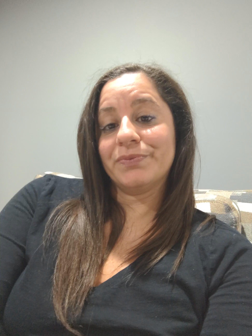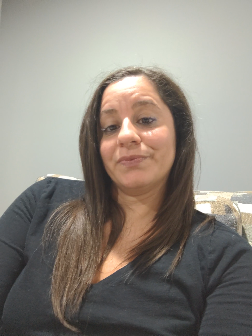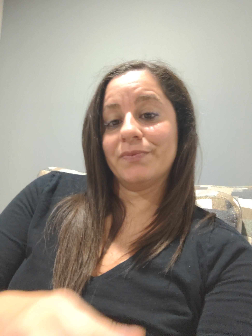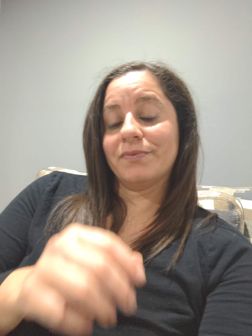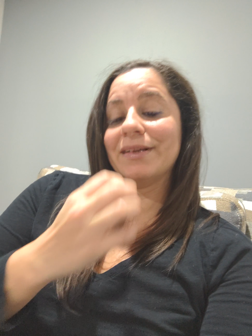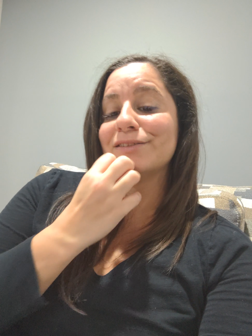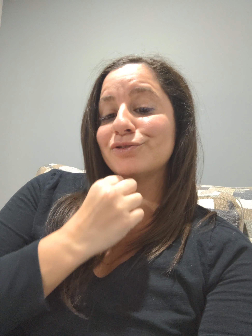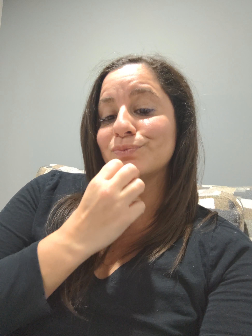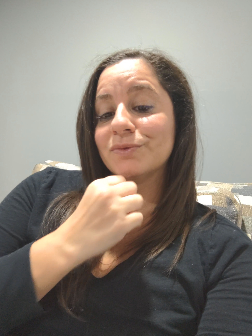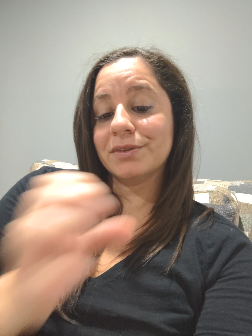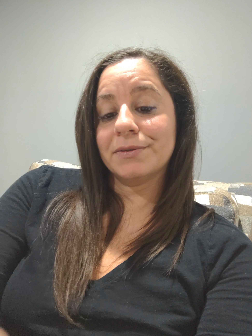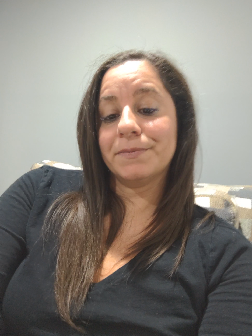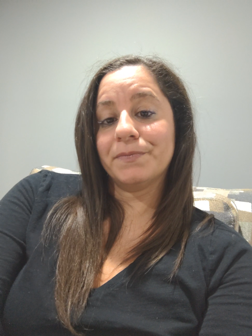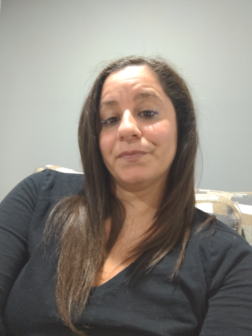underwear